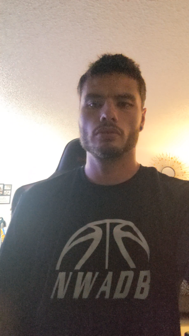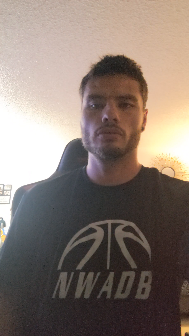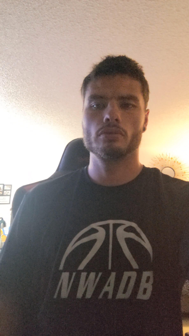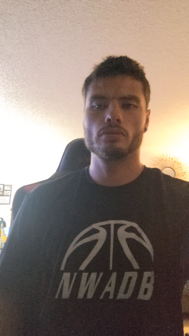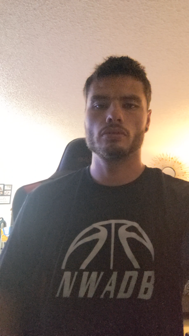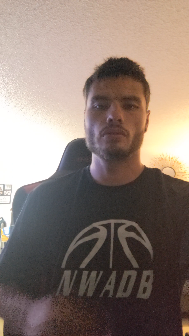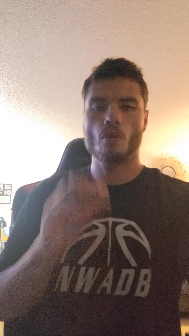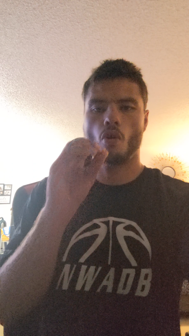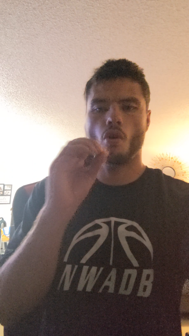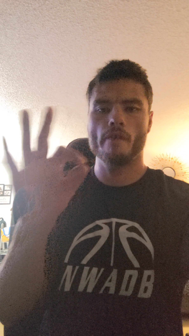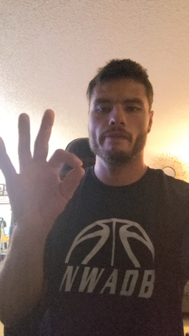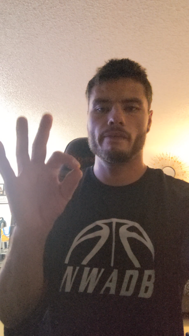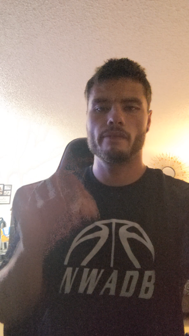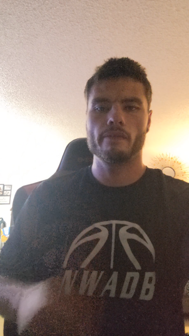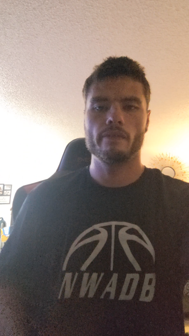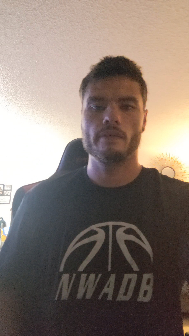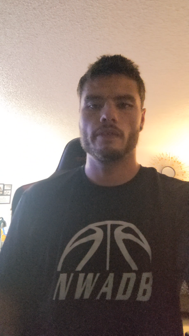off